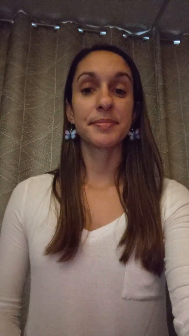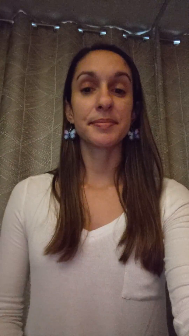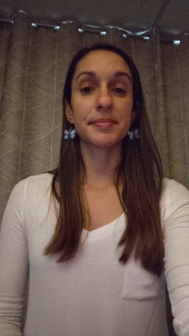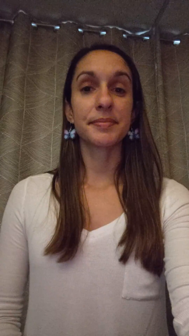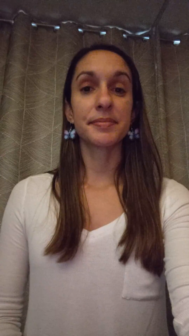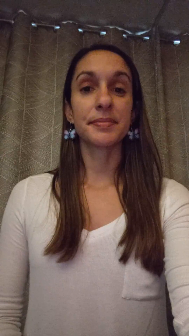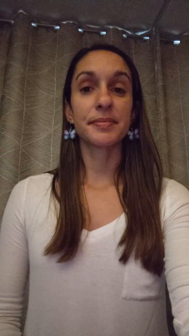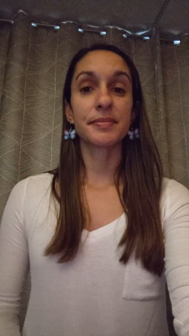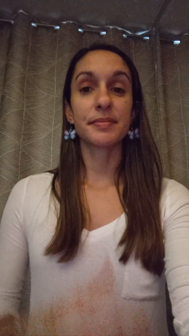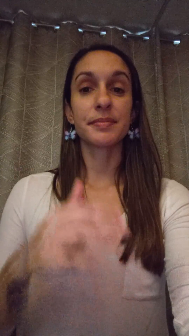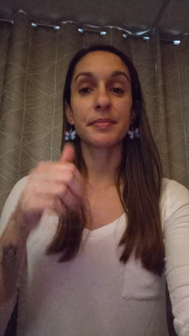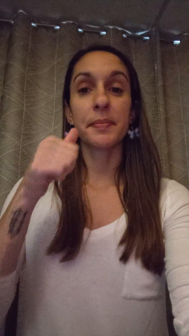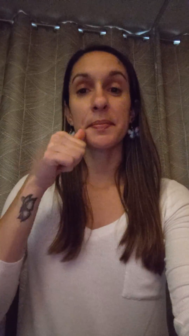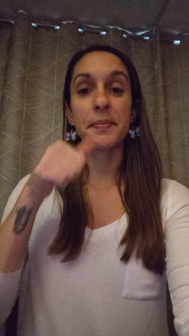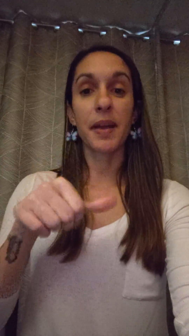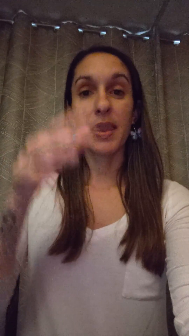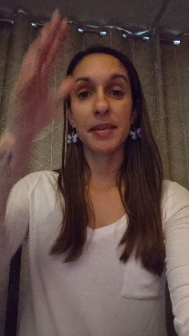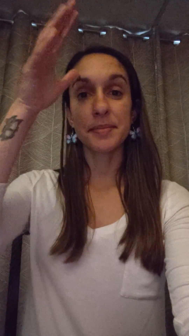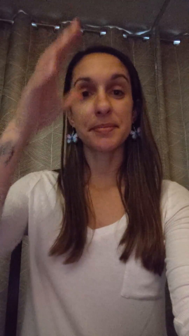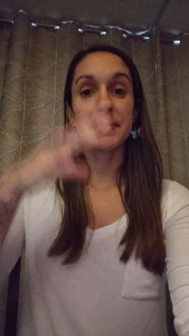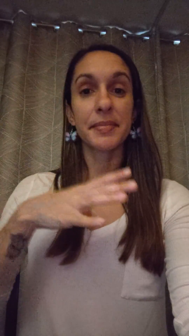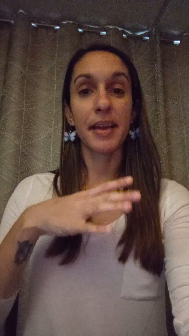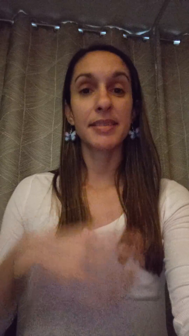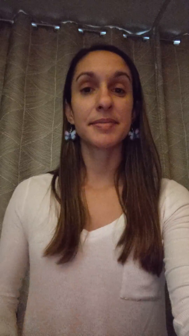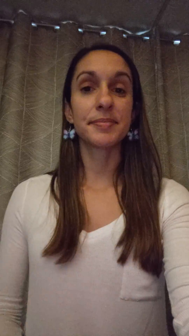mailman